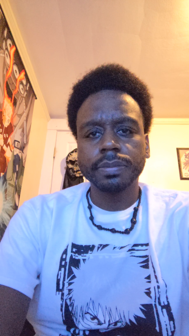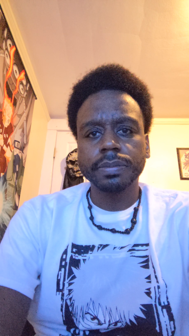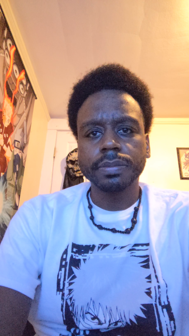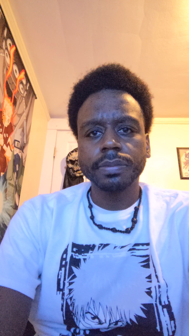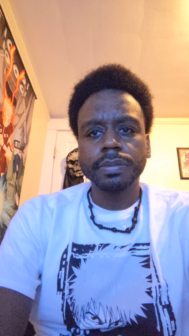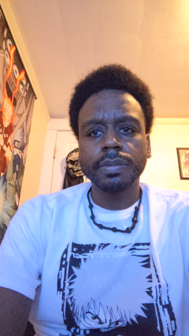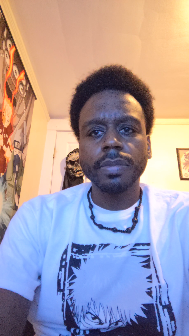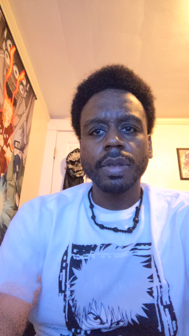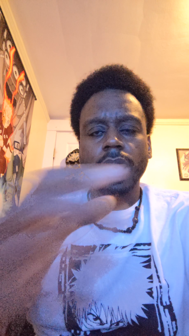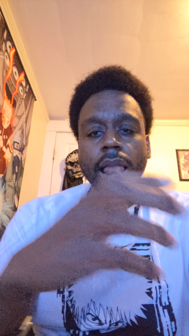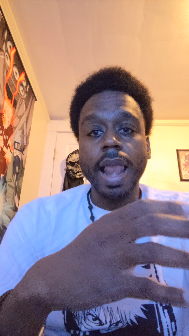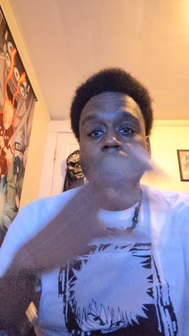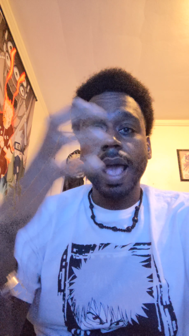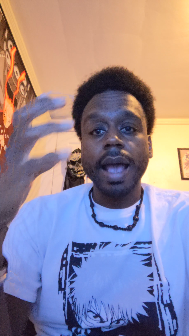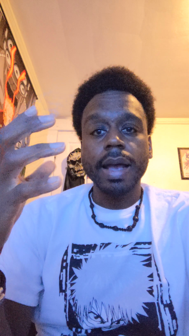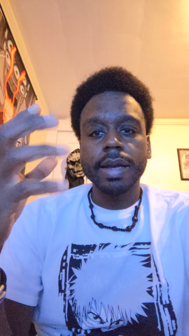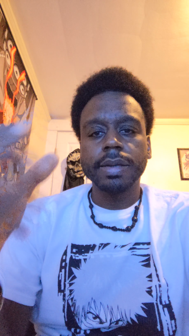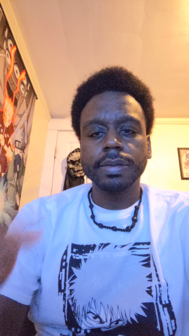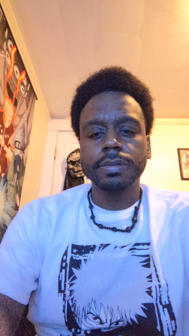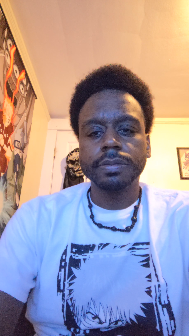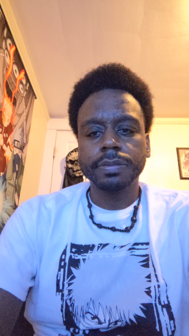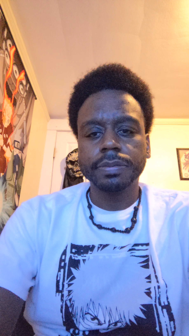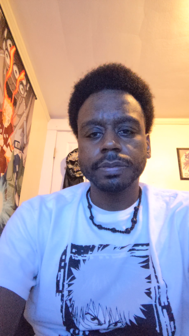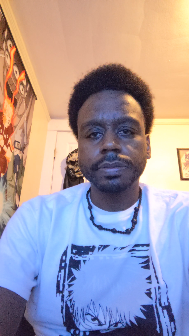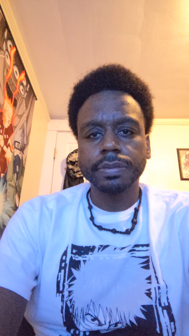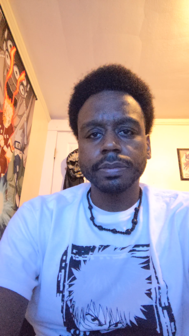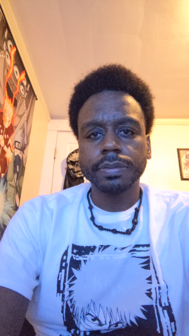a lot